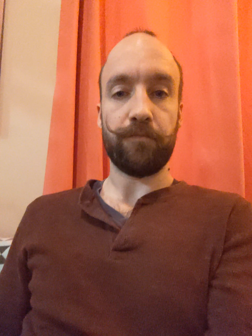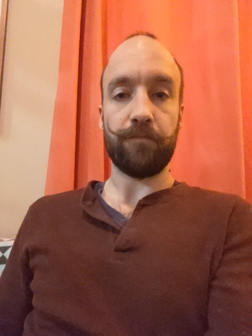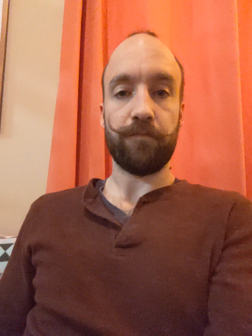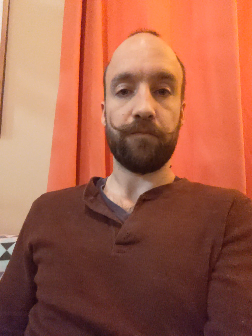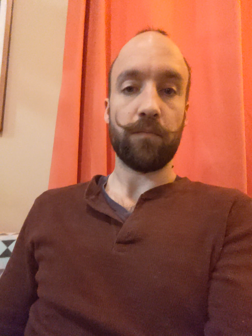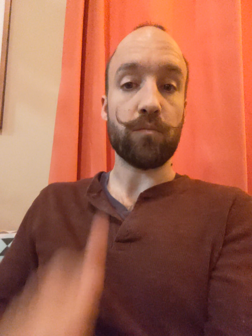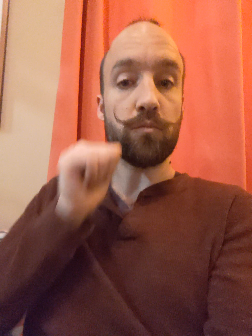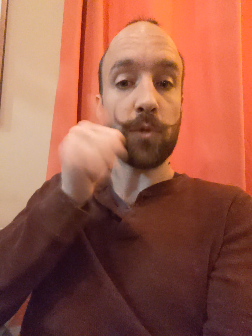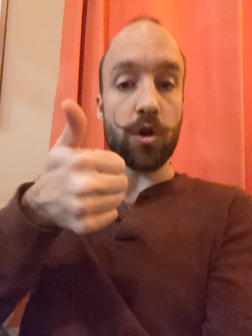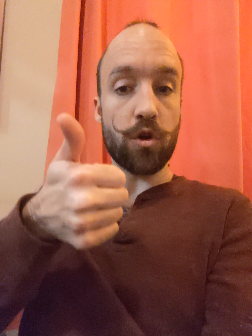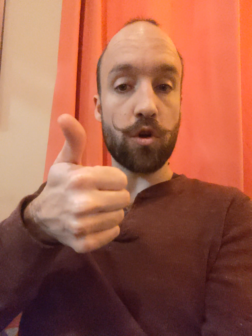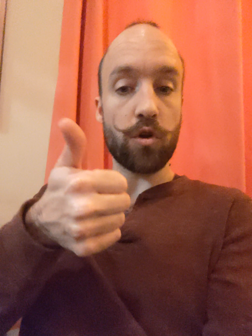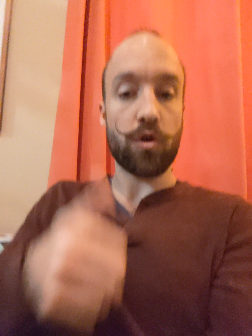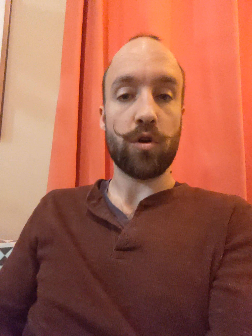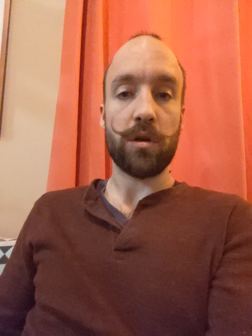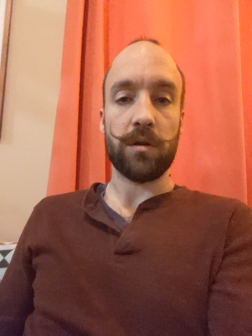tomorrow